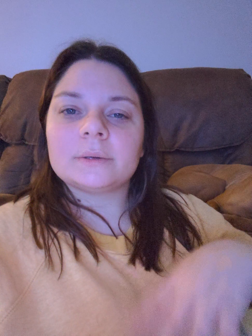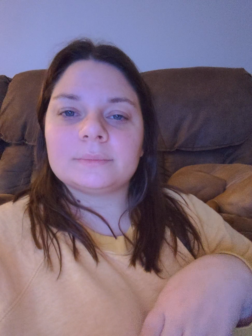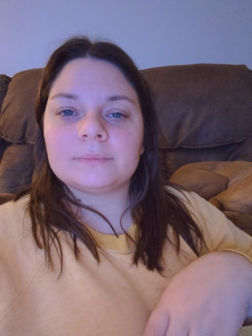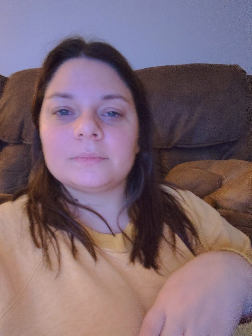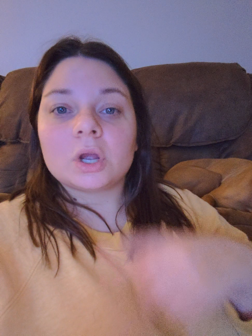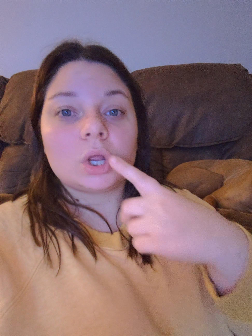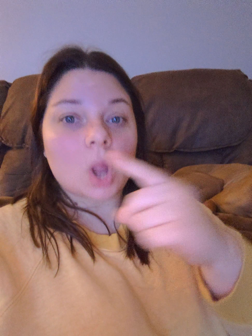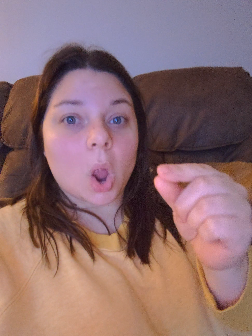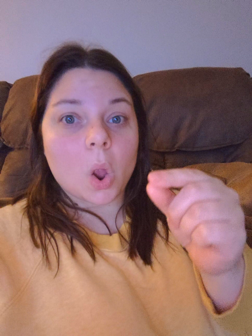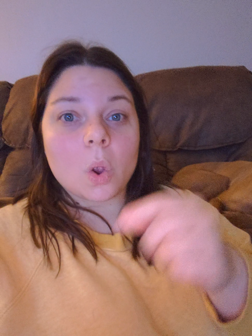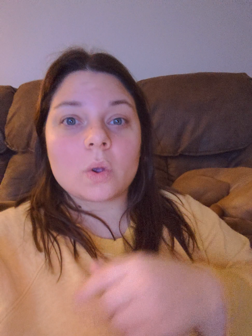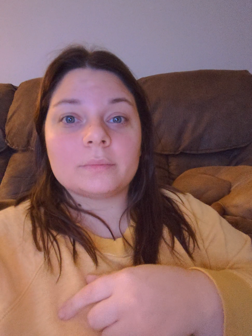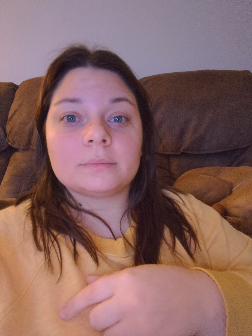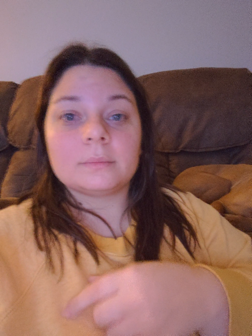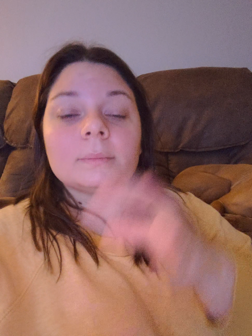go